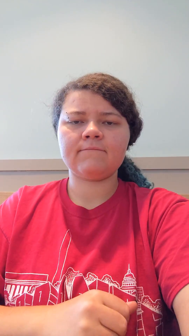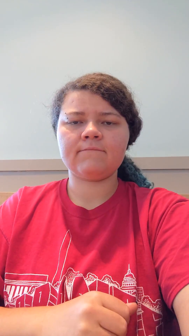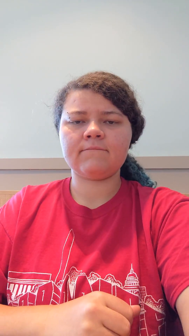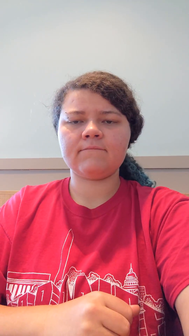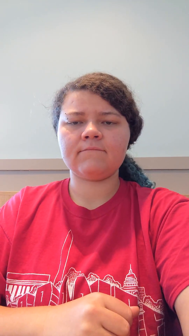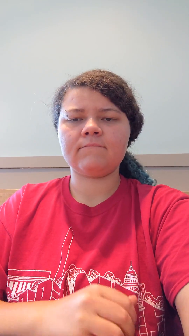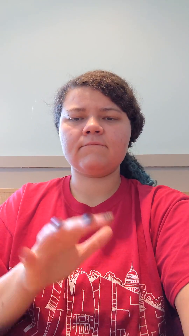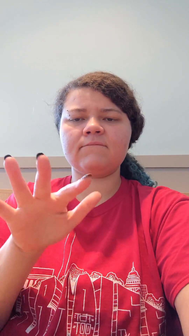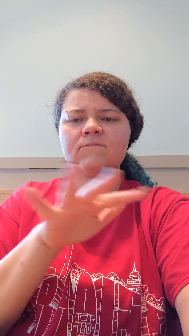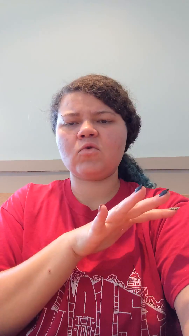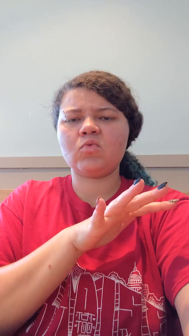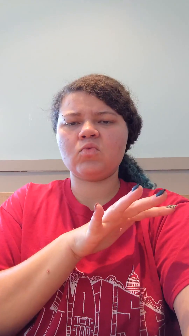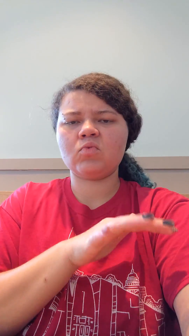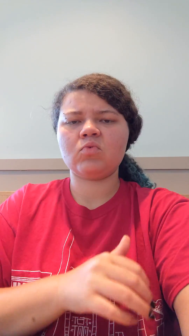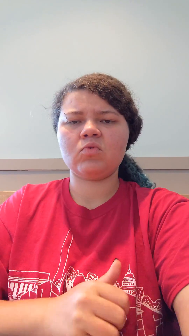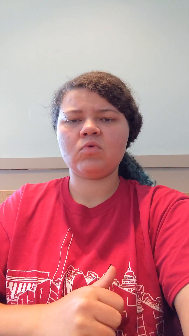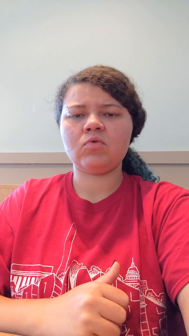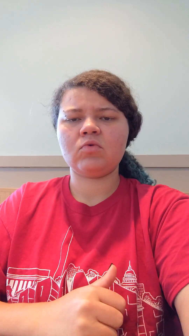full